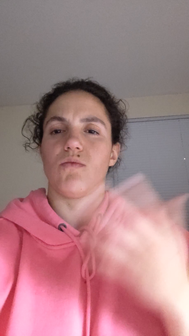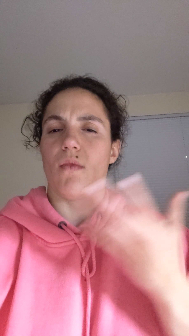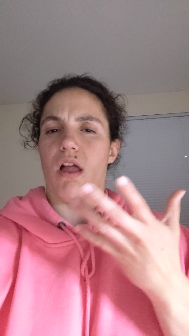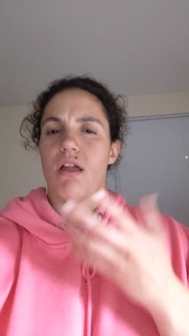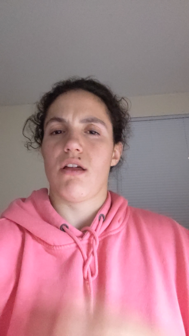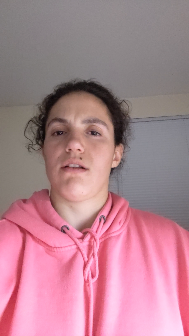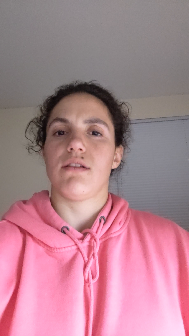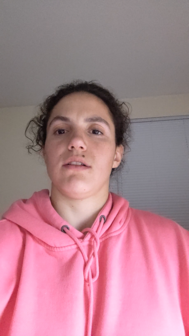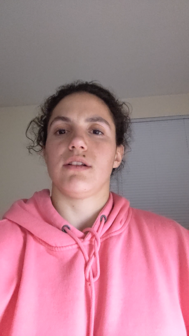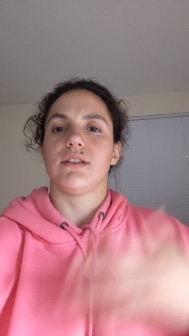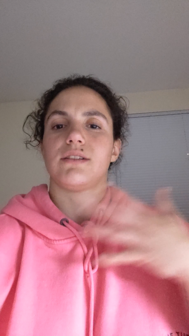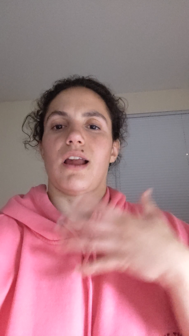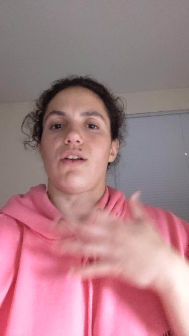scared